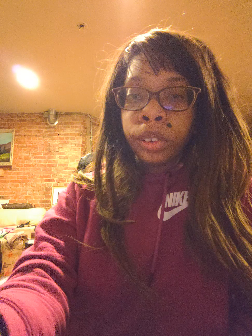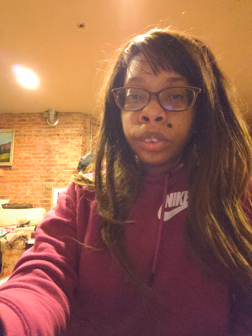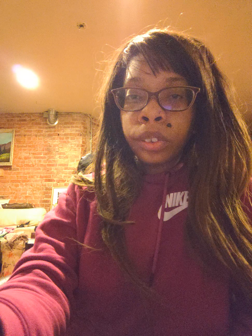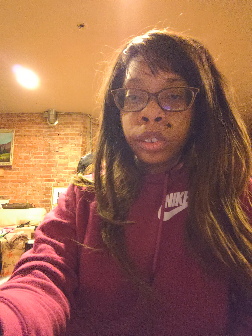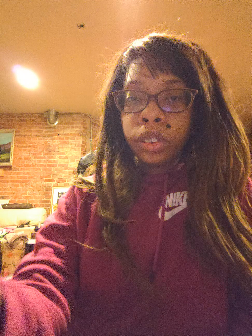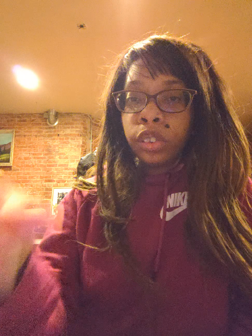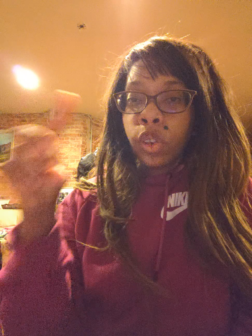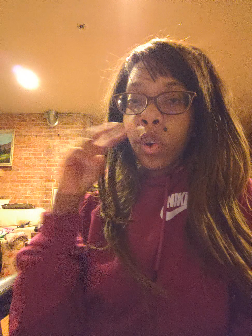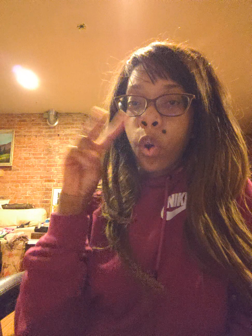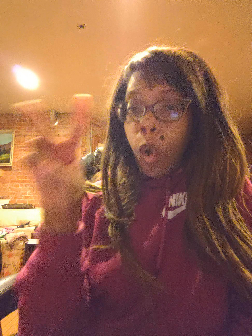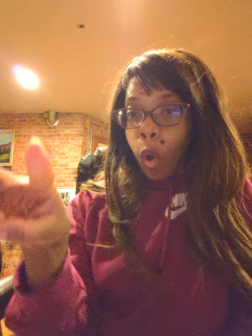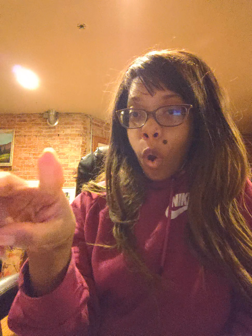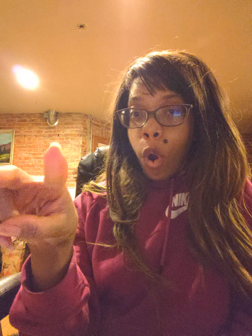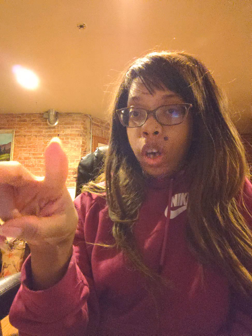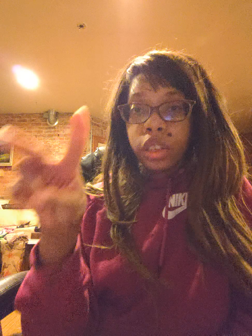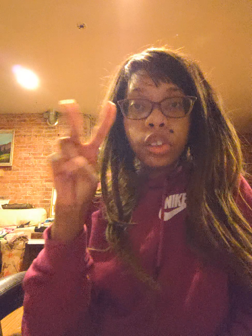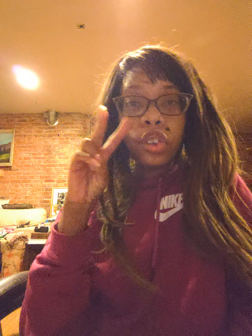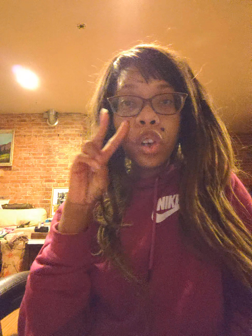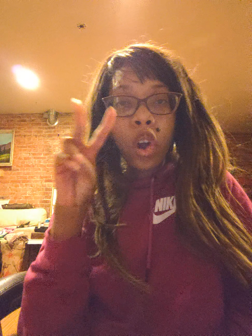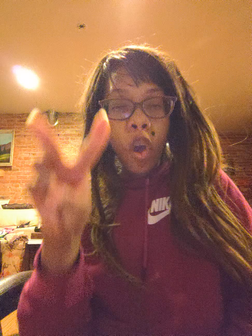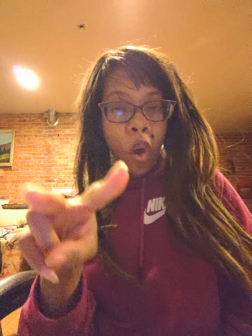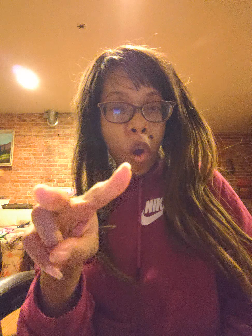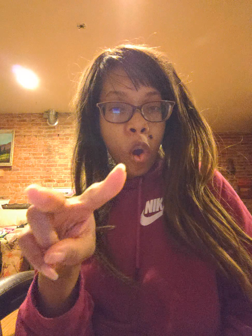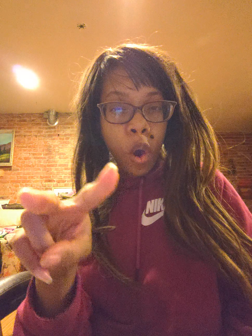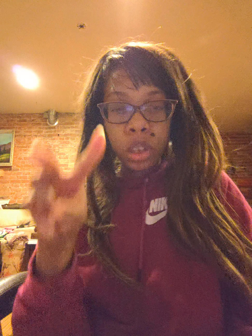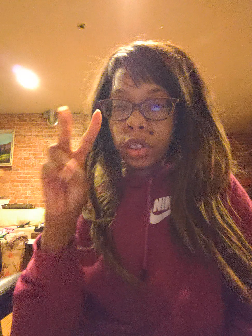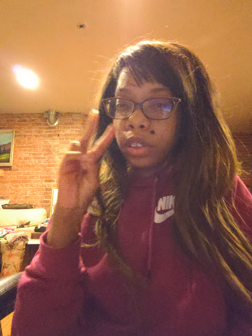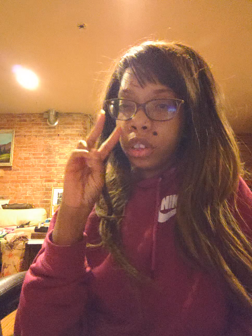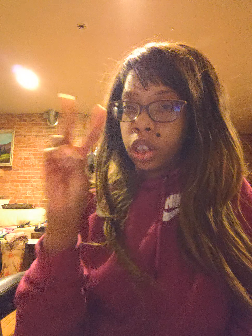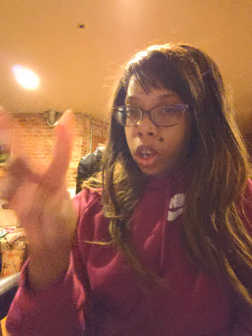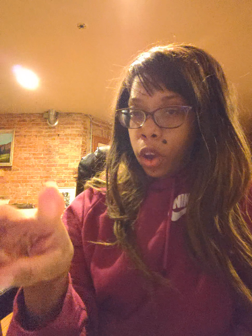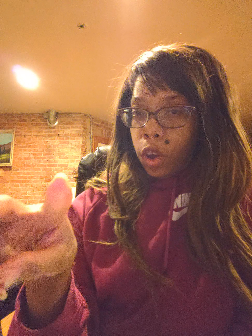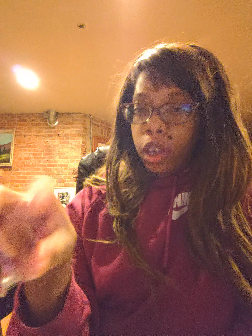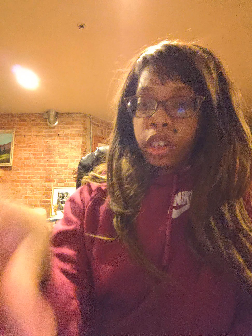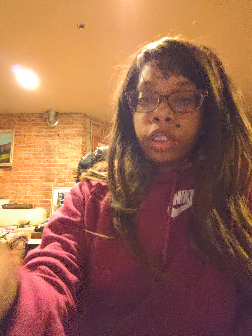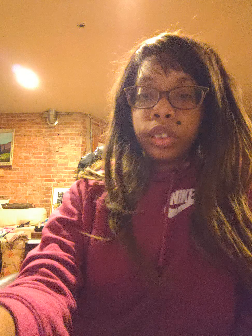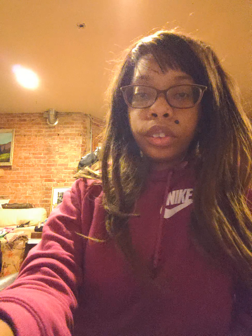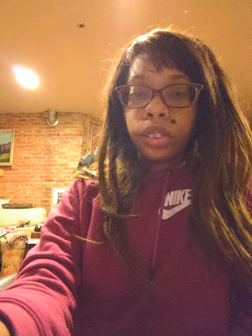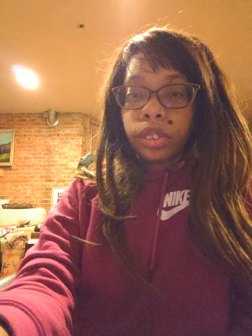look